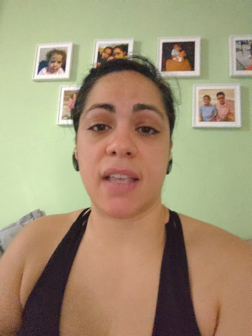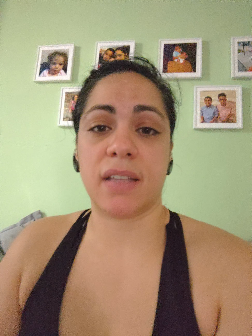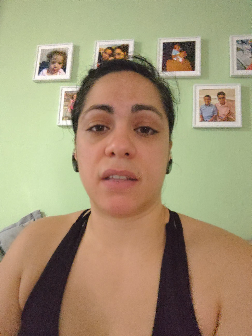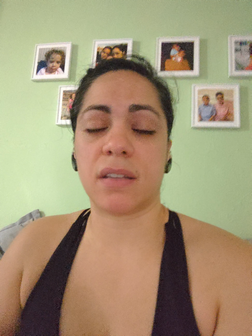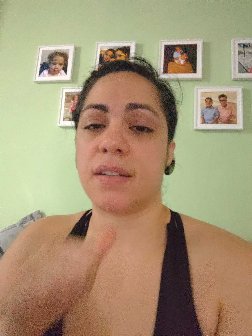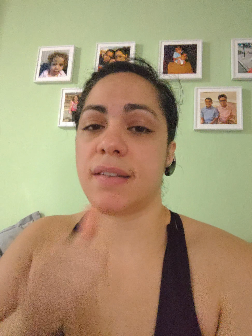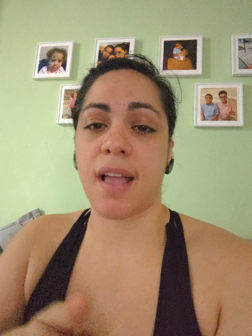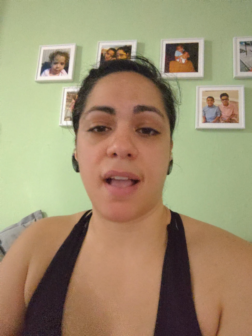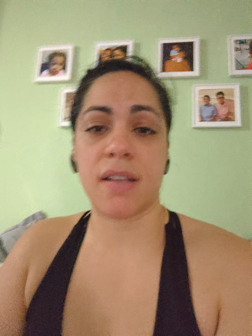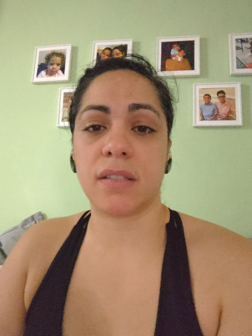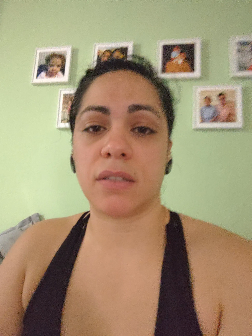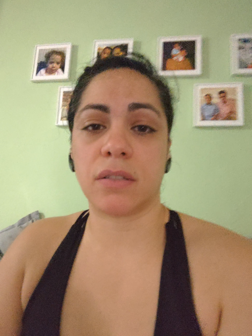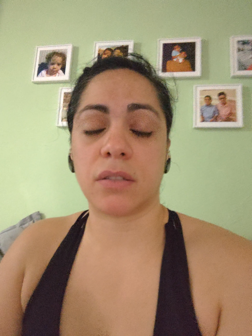not